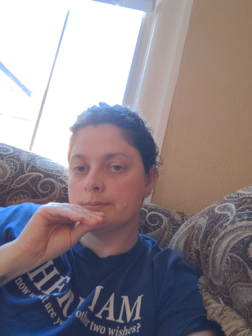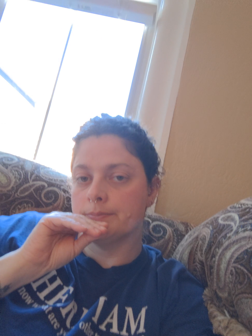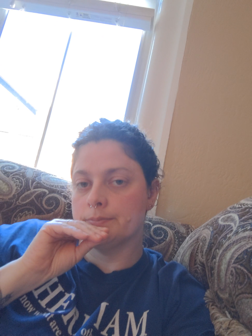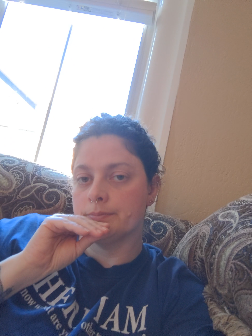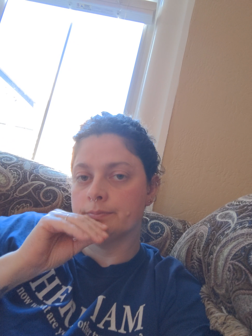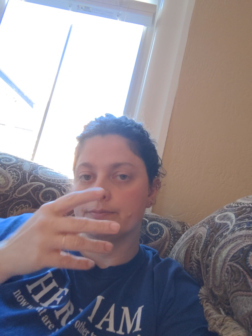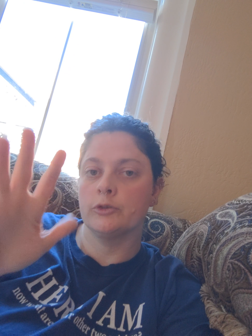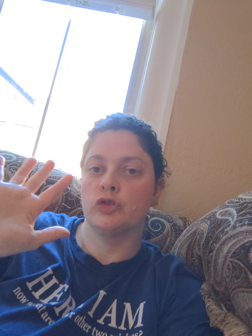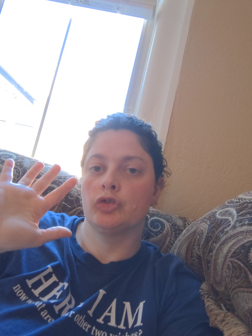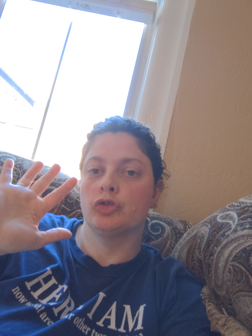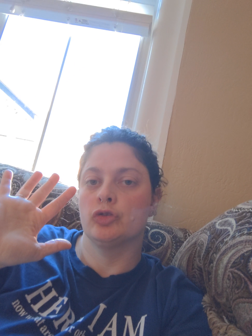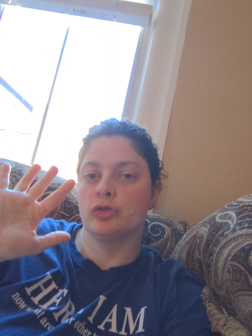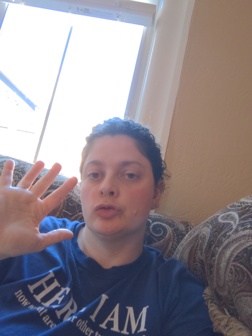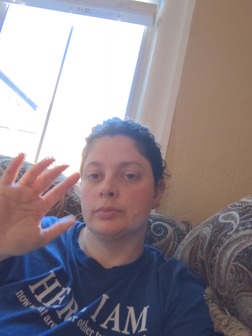finish